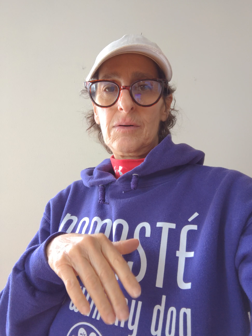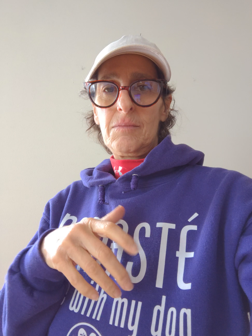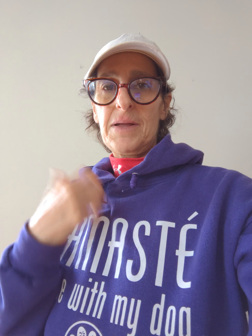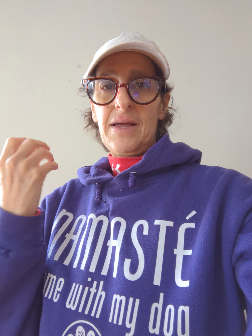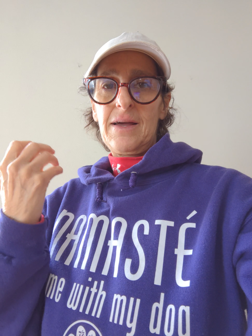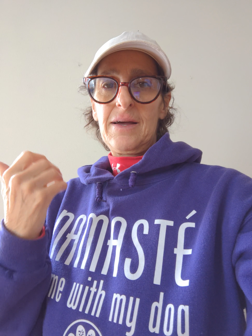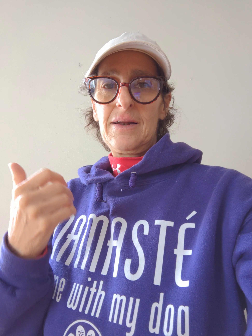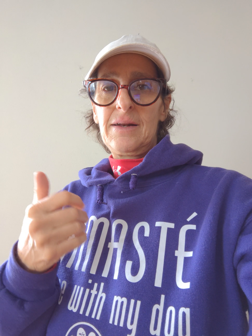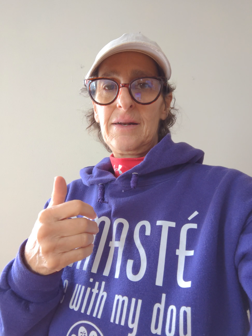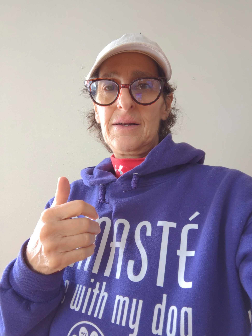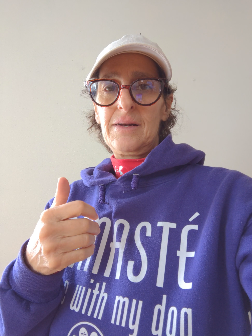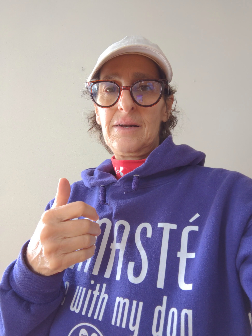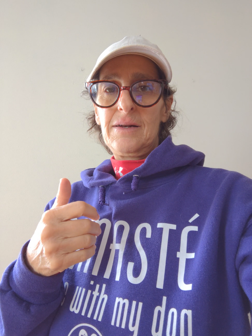mad